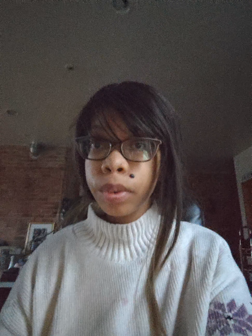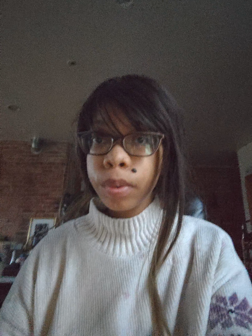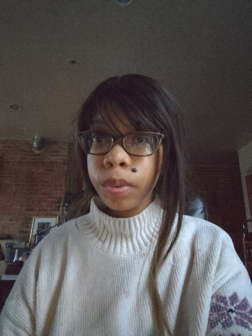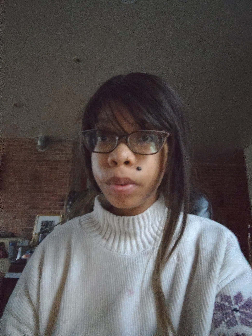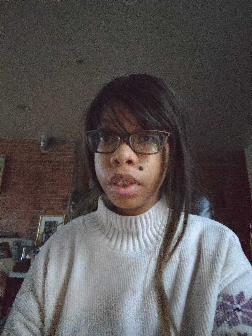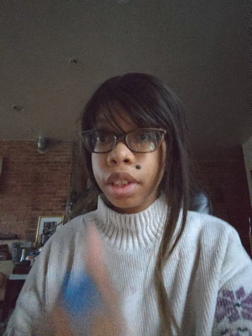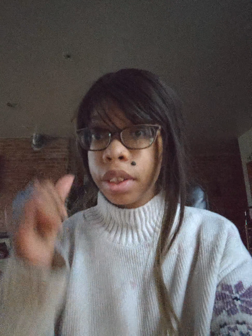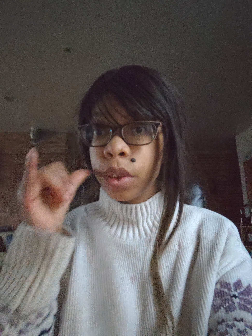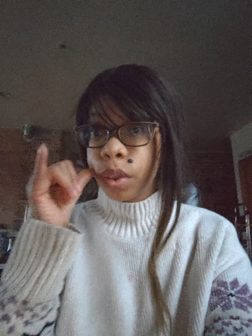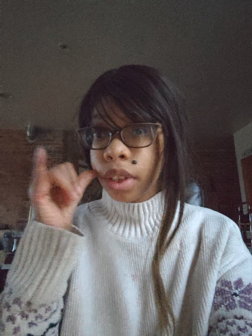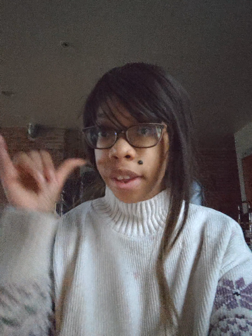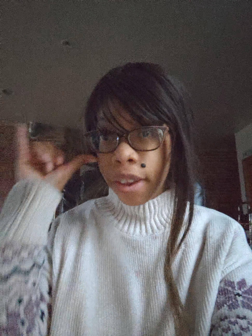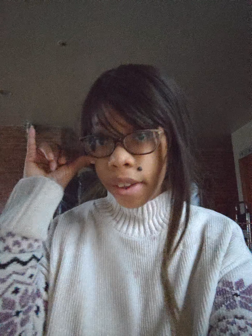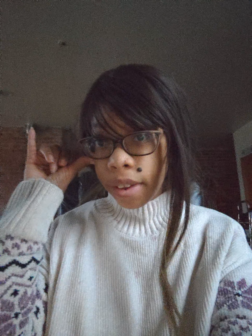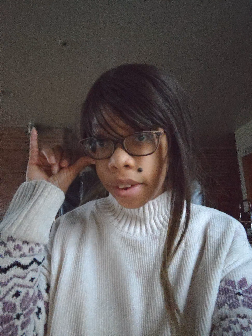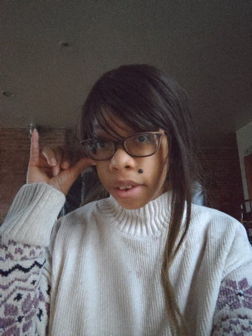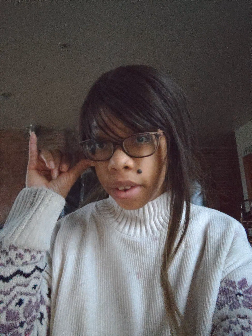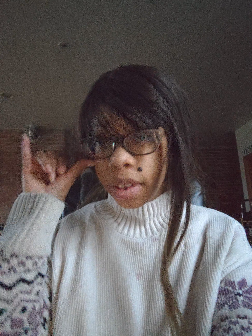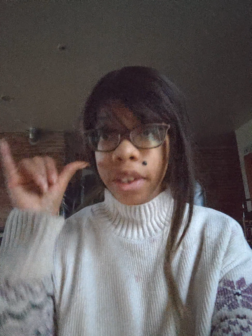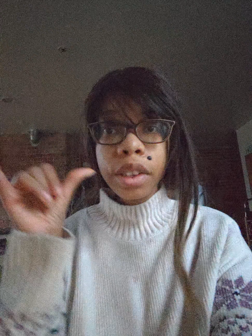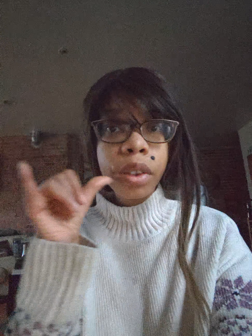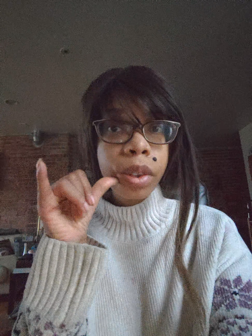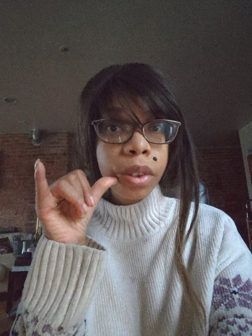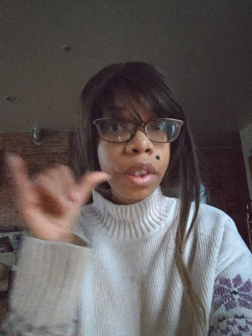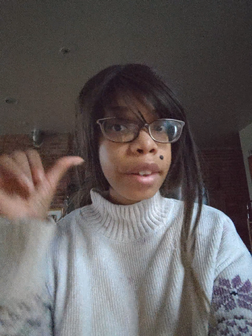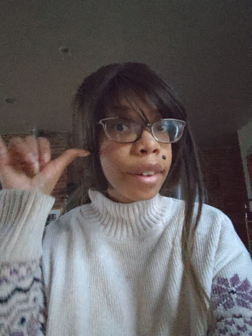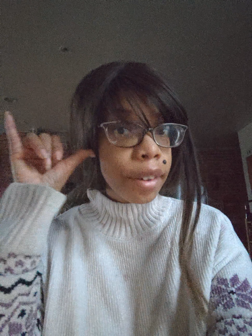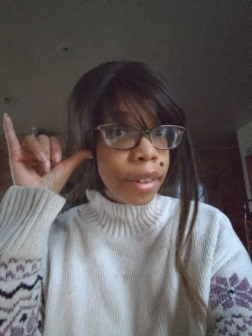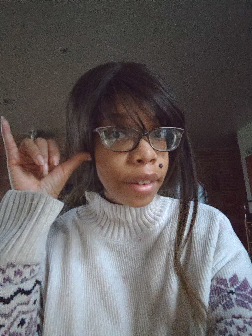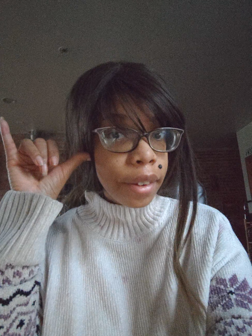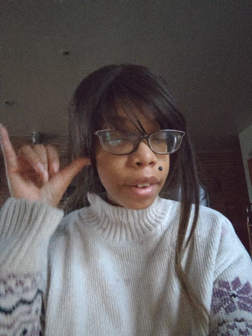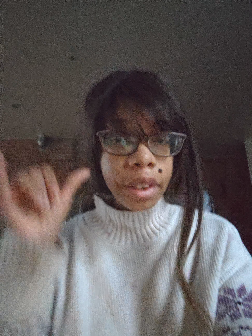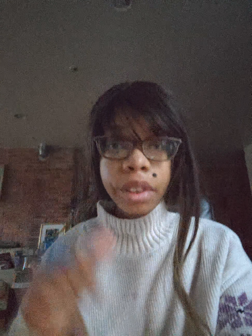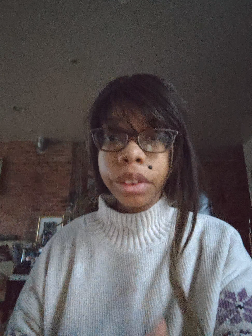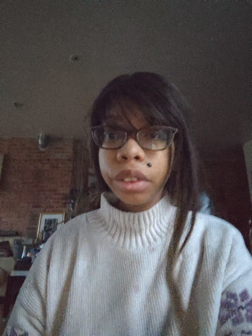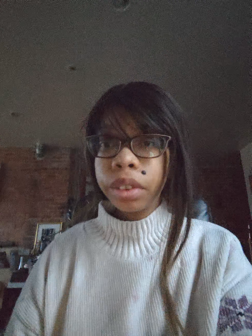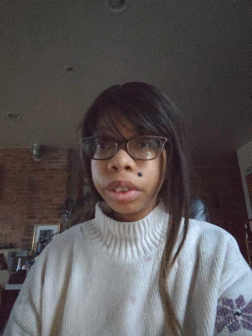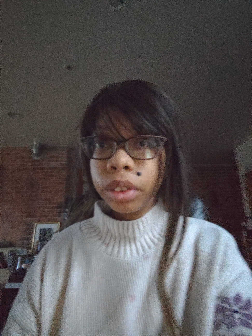yesterday